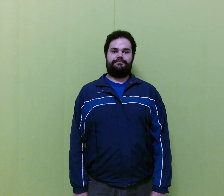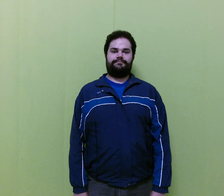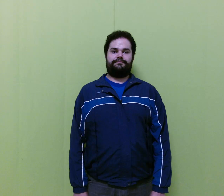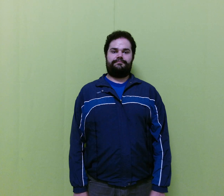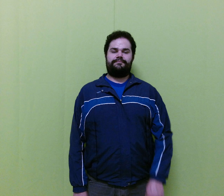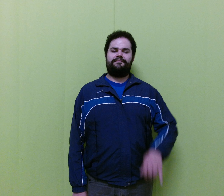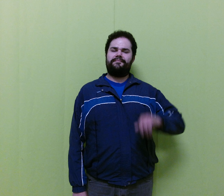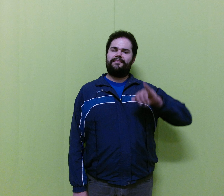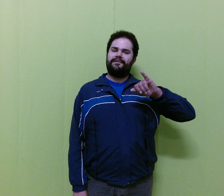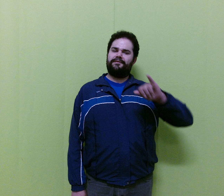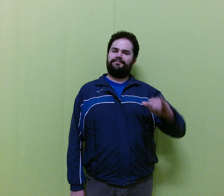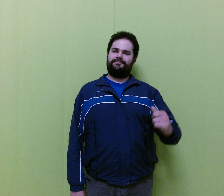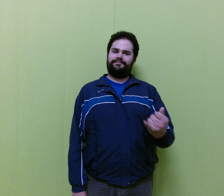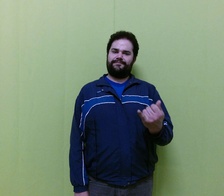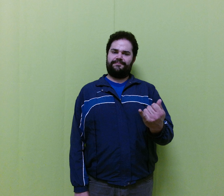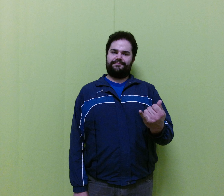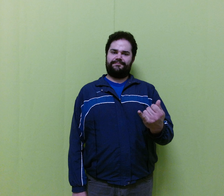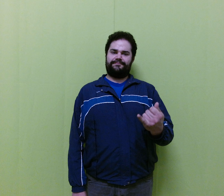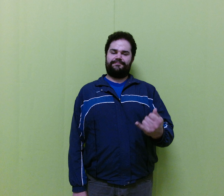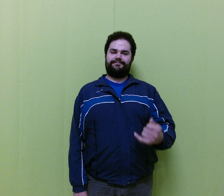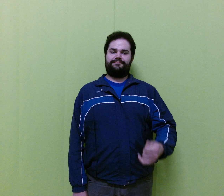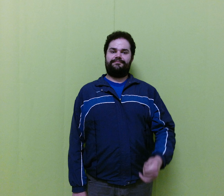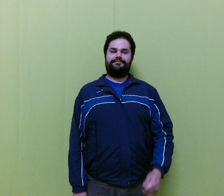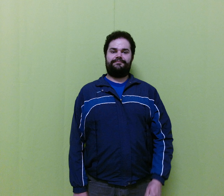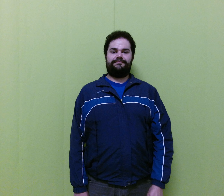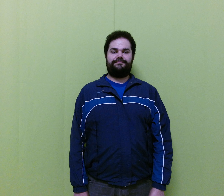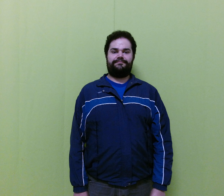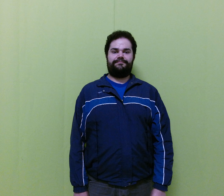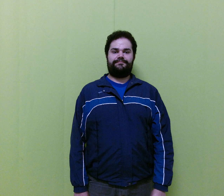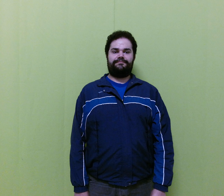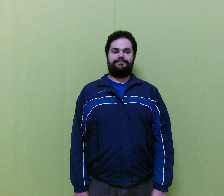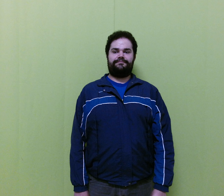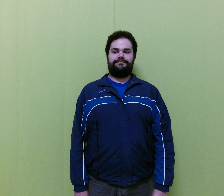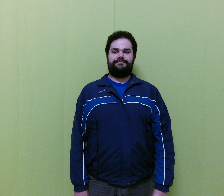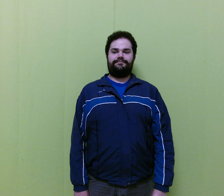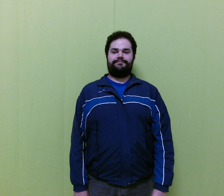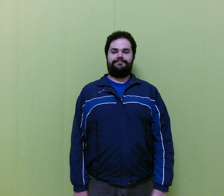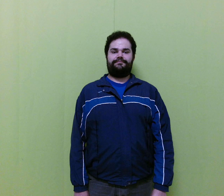aproveitar